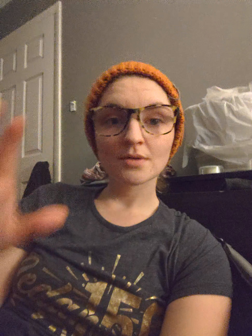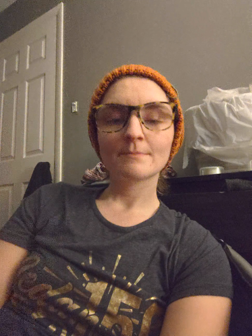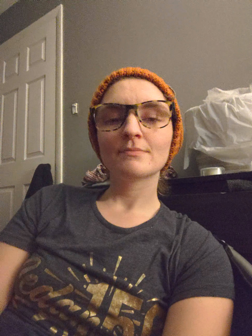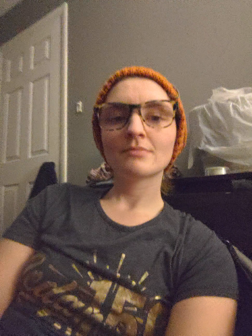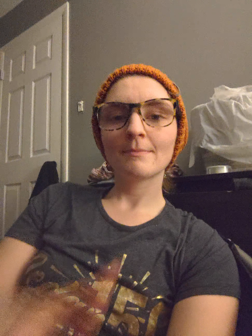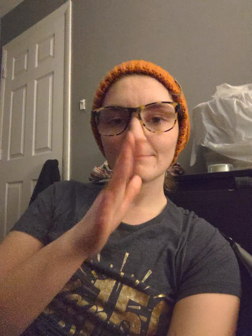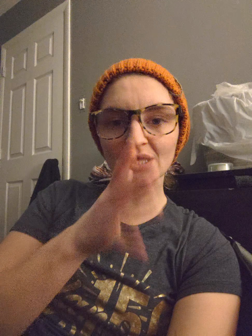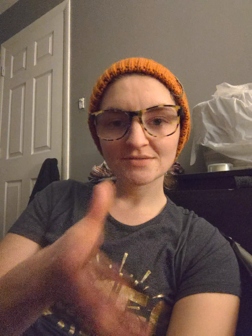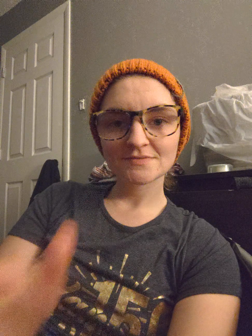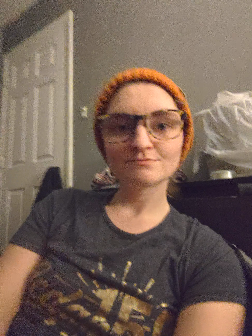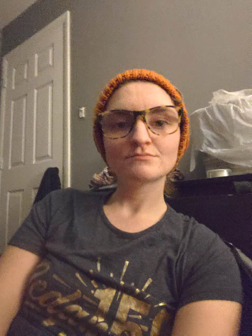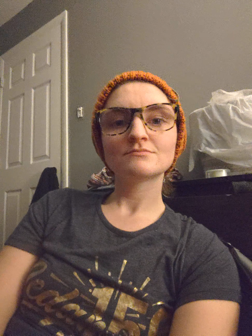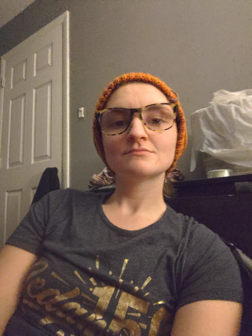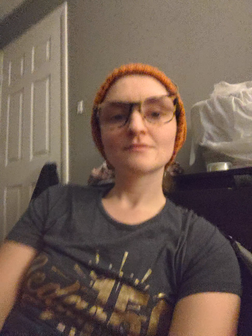grandma